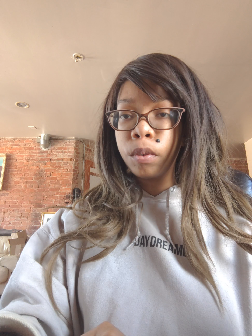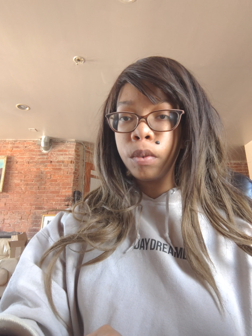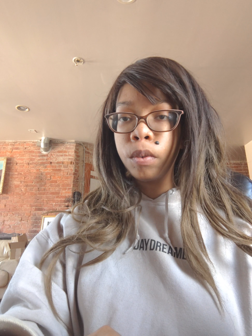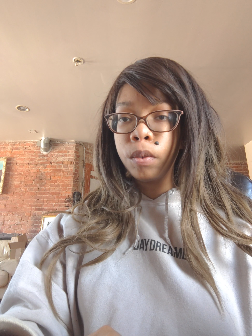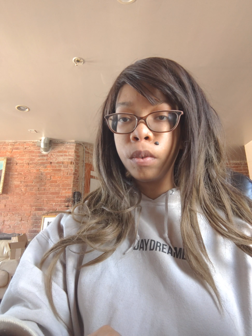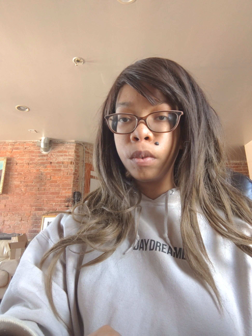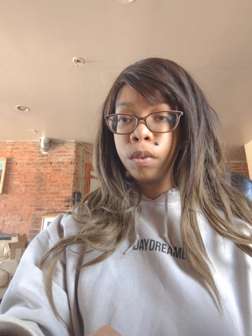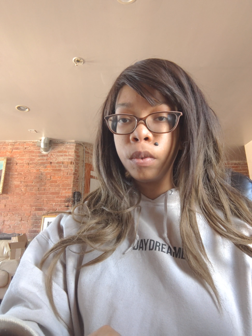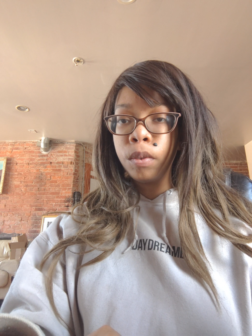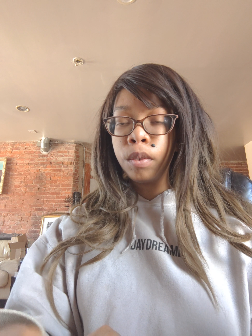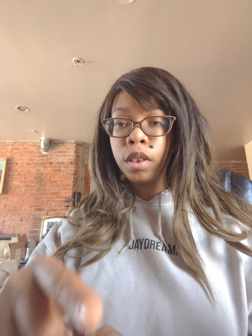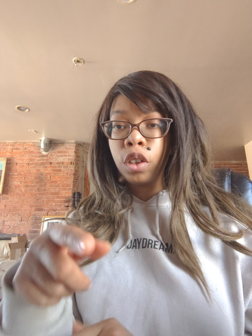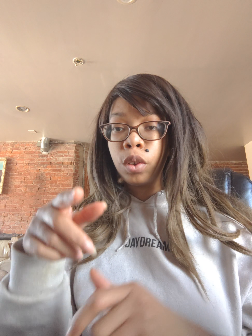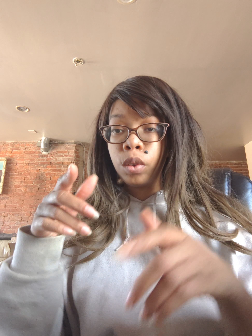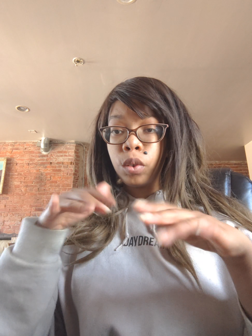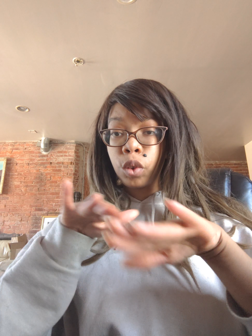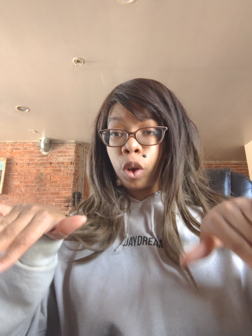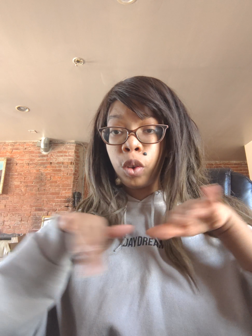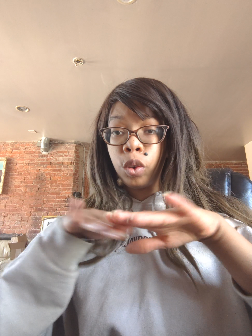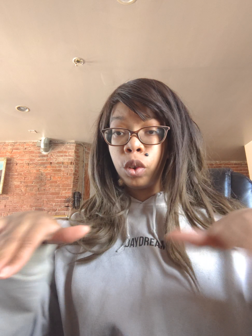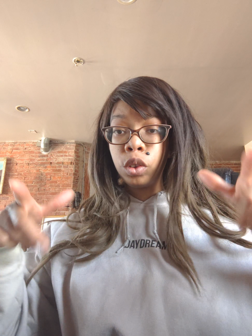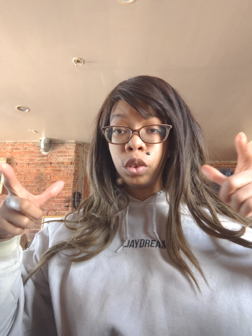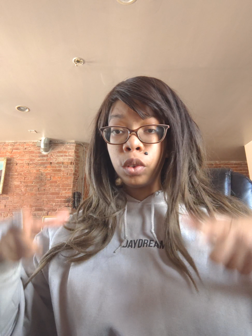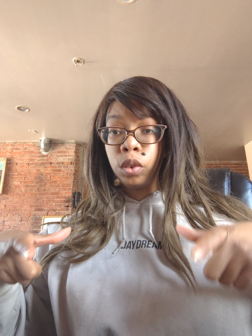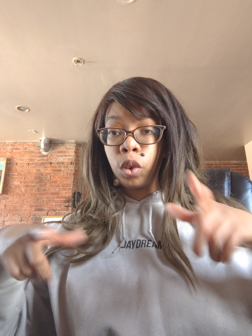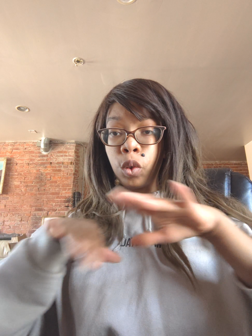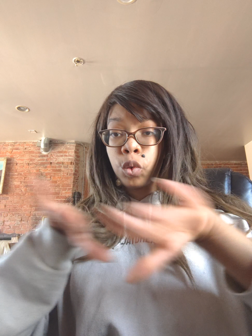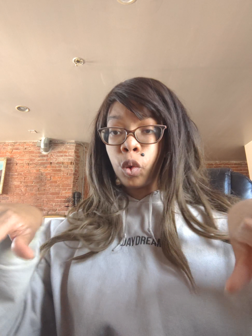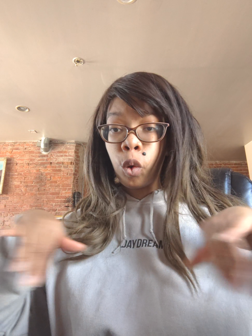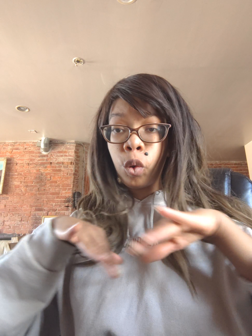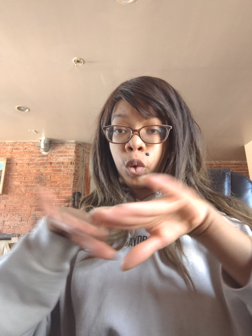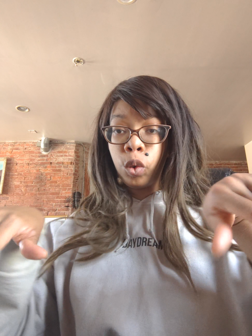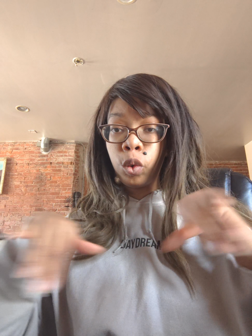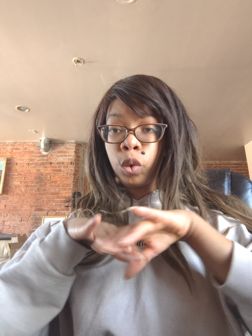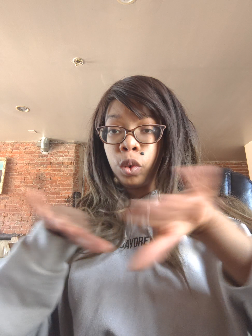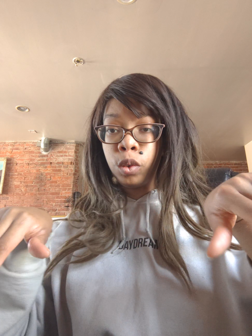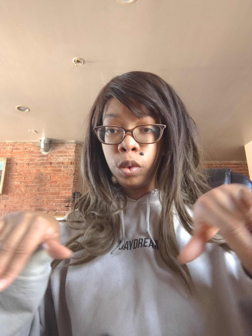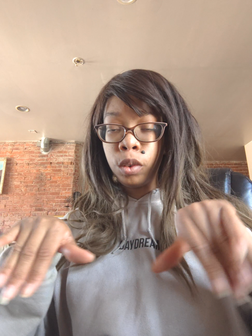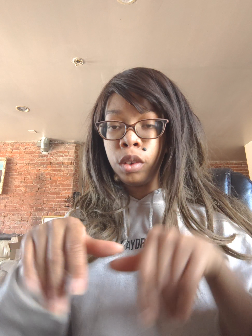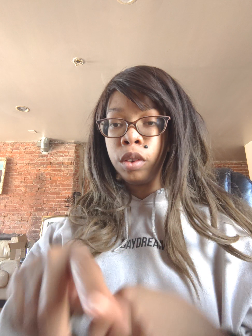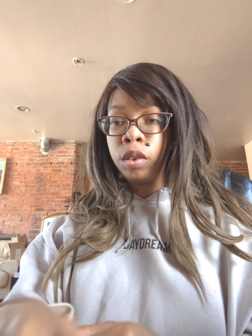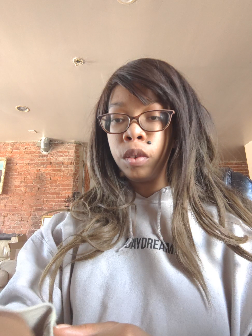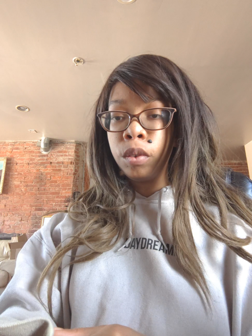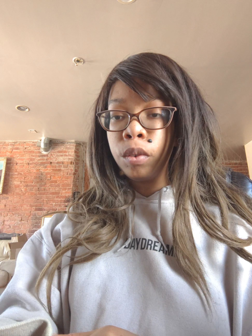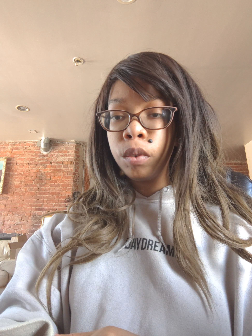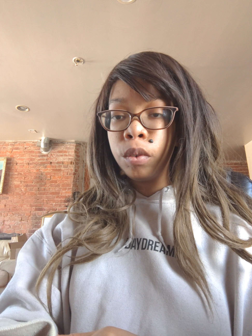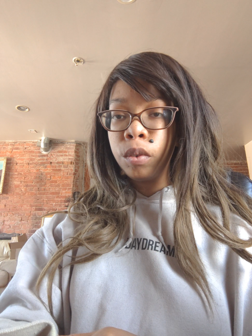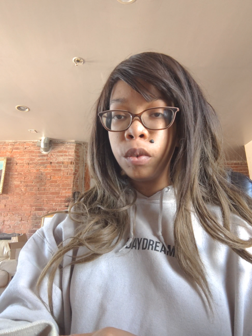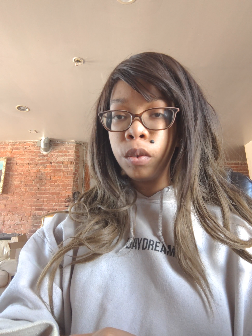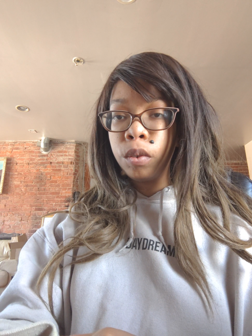pool